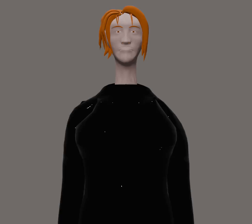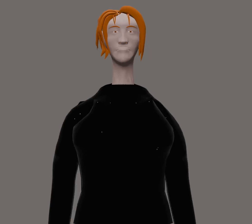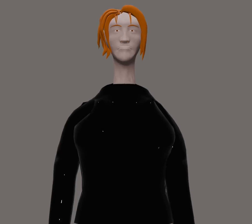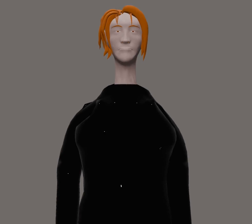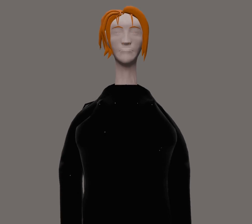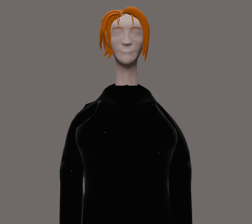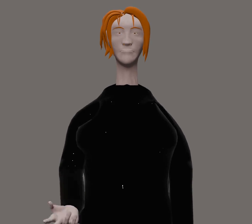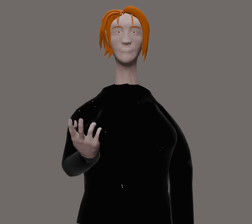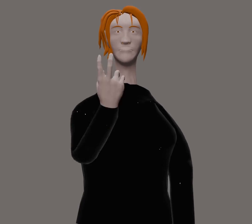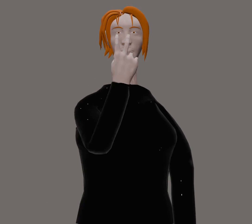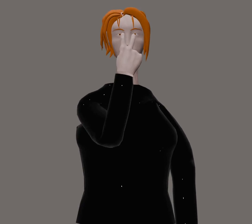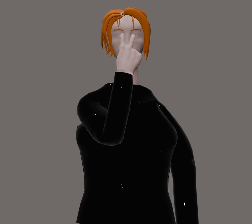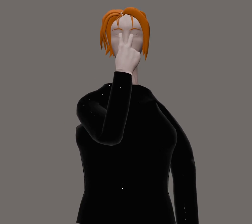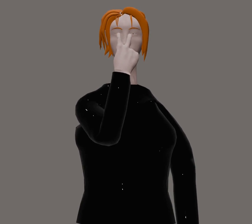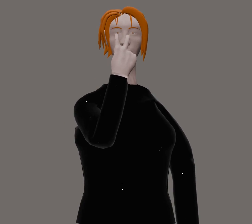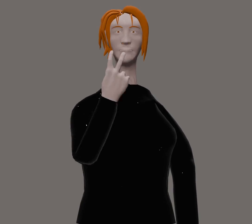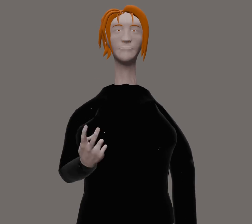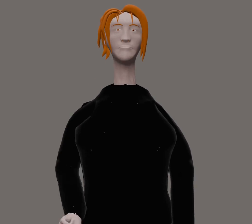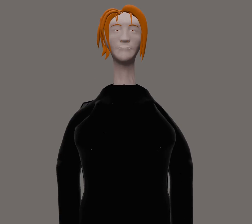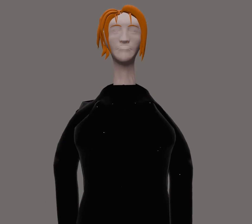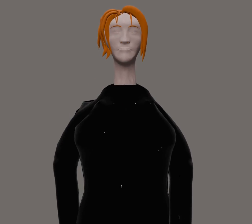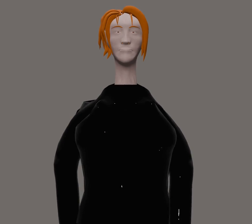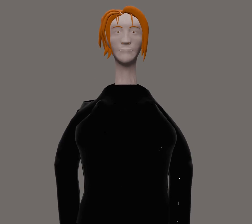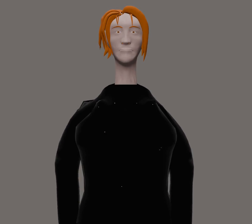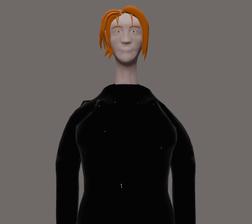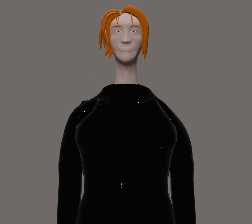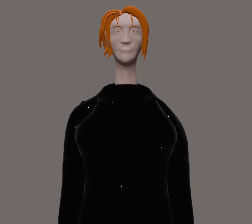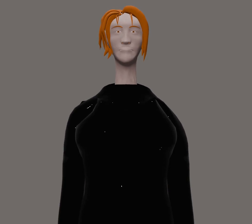Blind